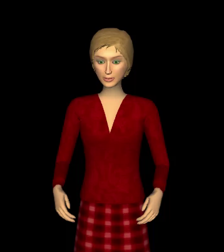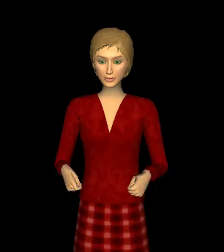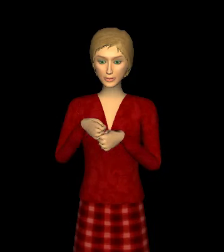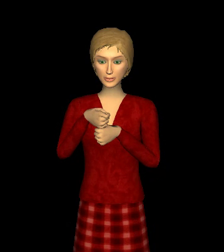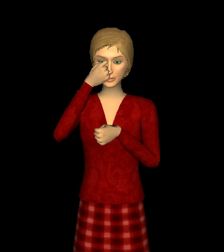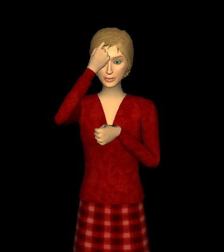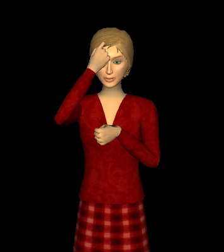مظلة